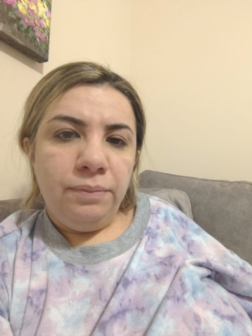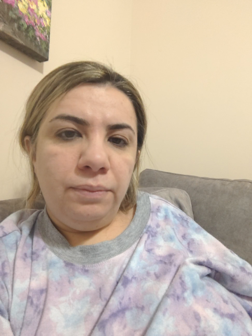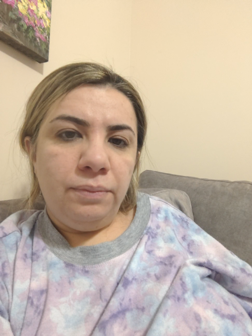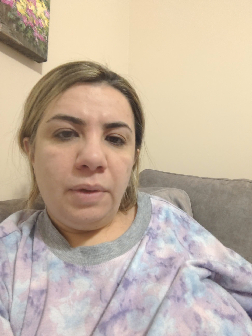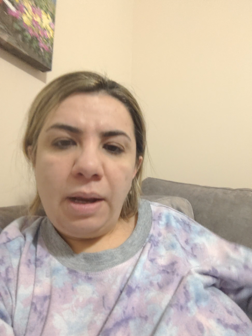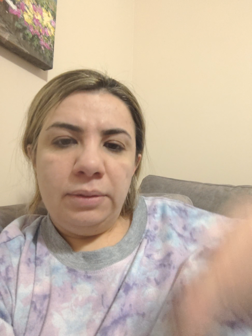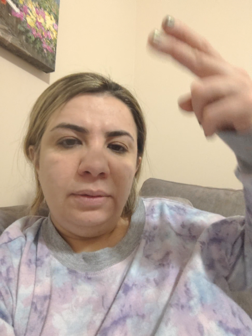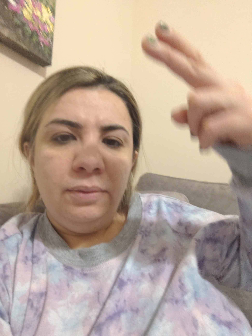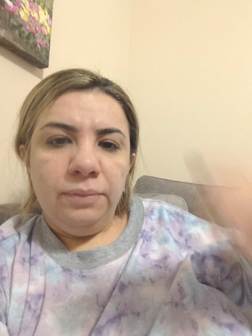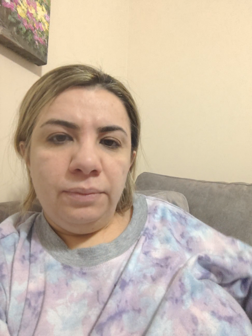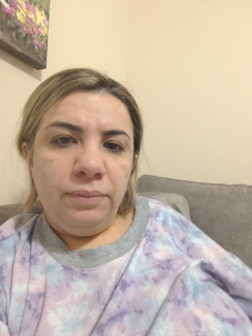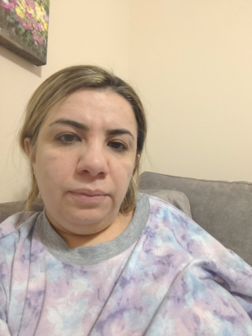high